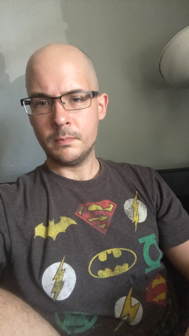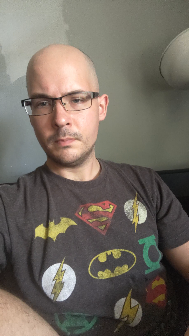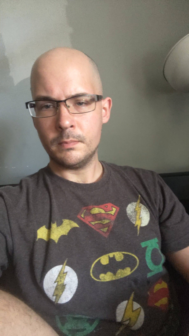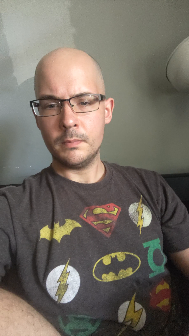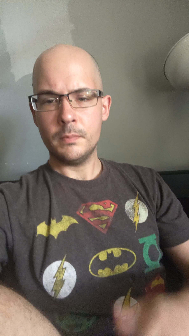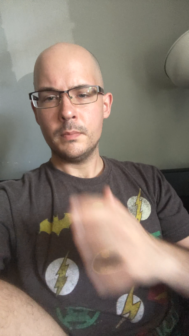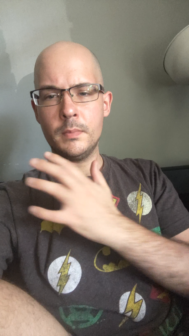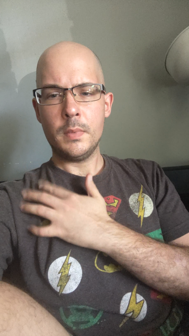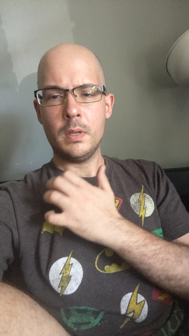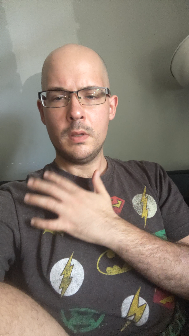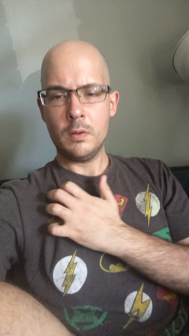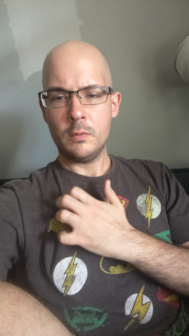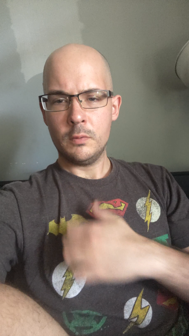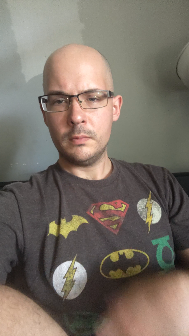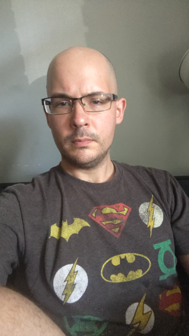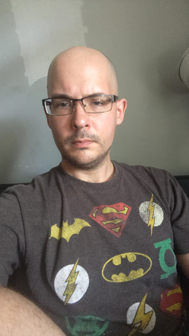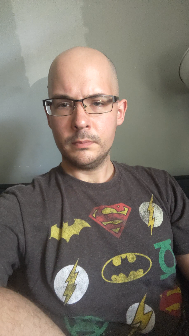bear